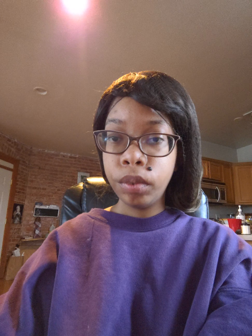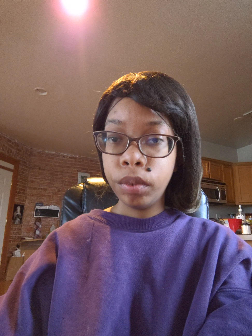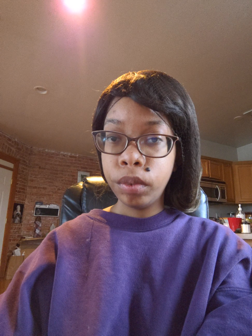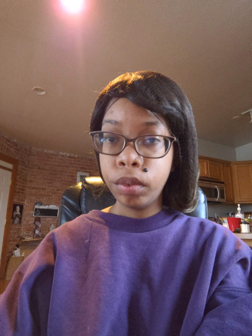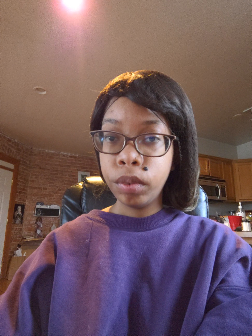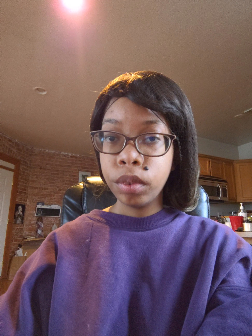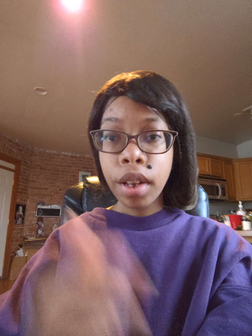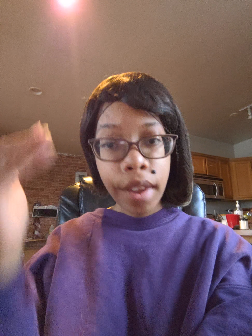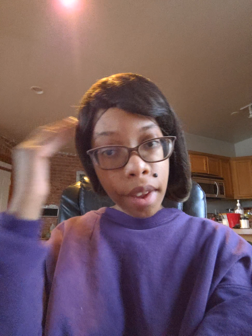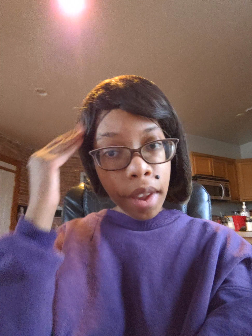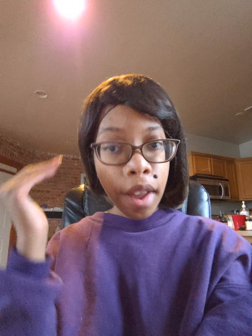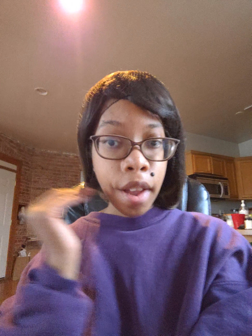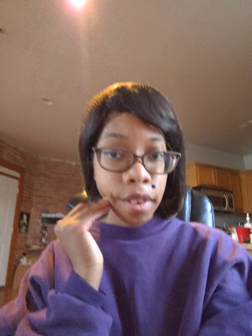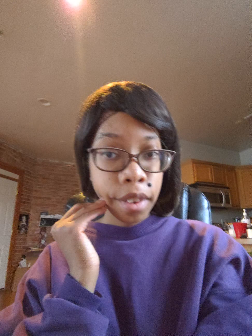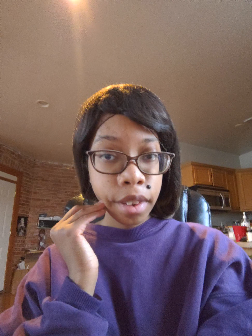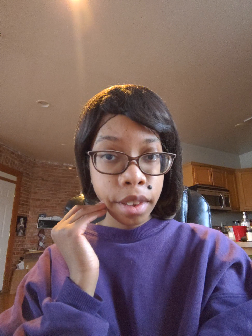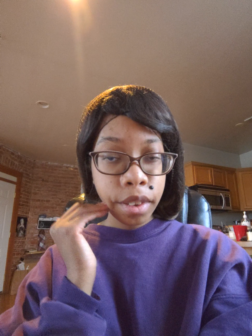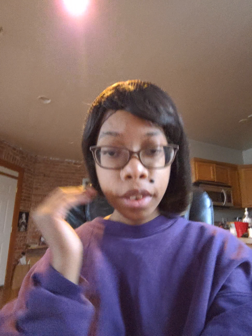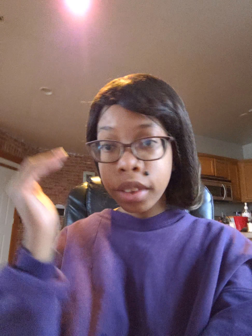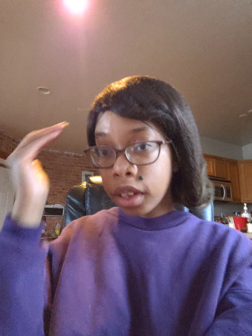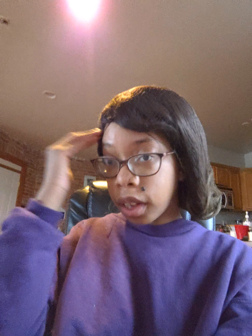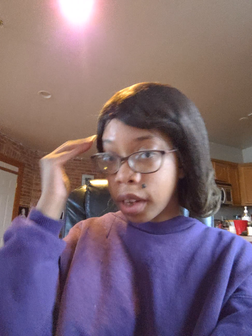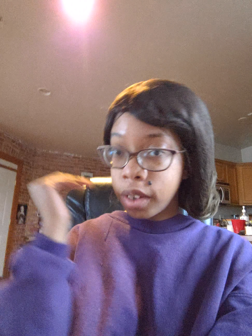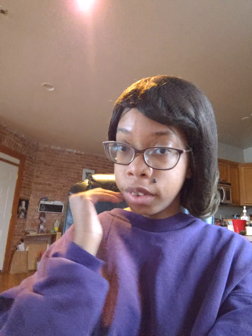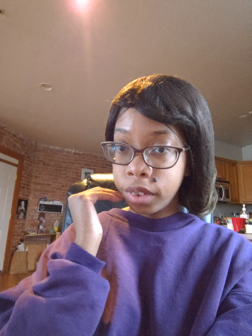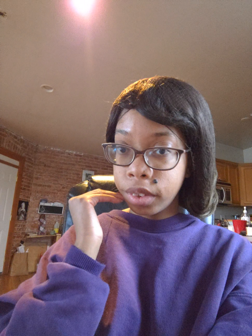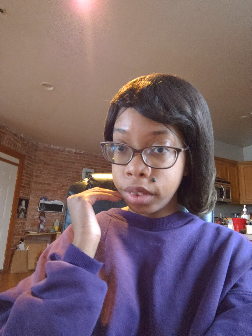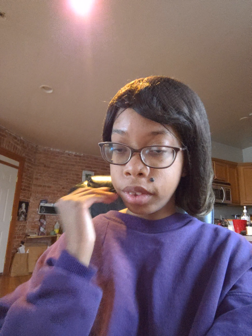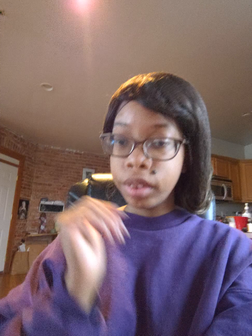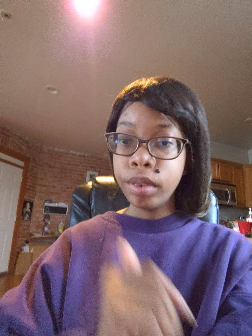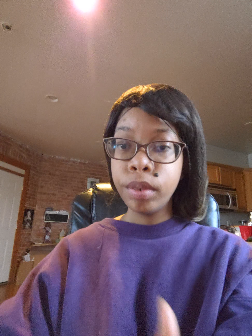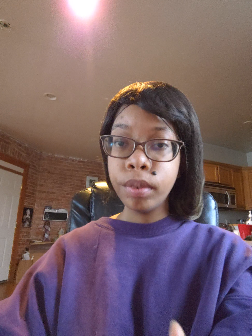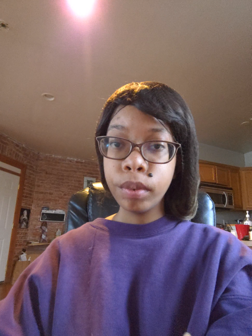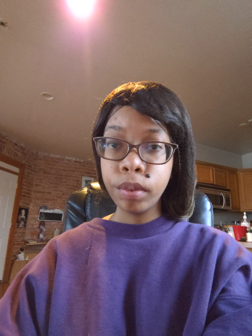head